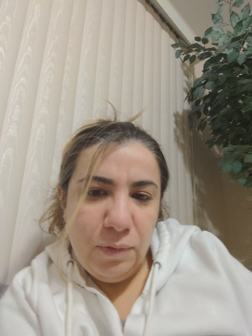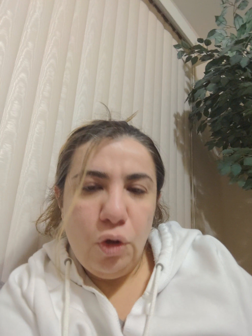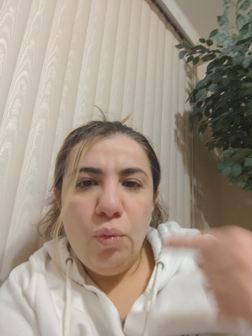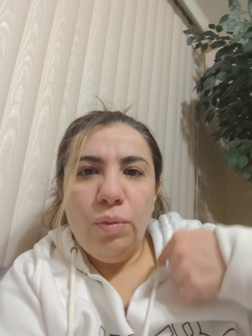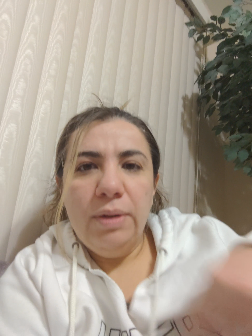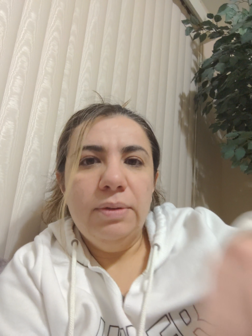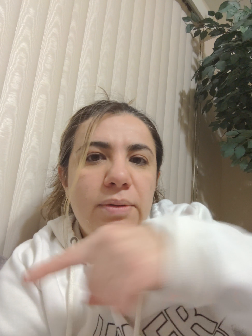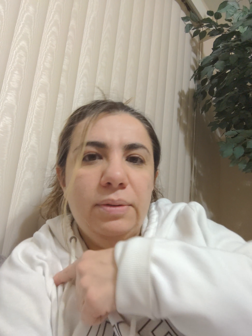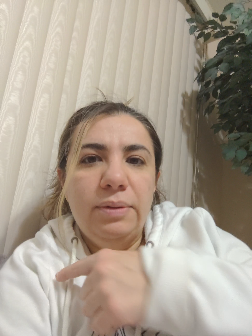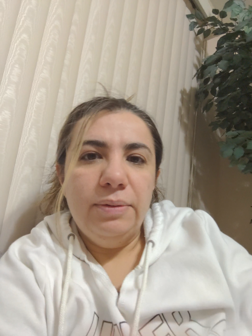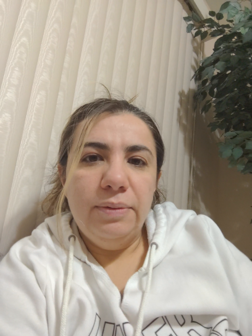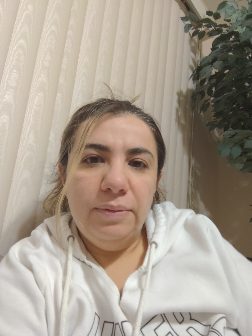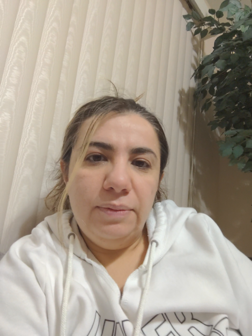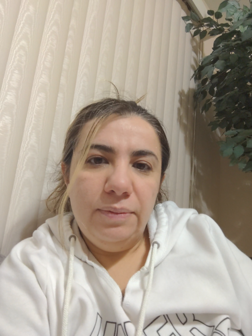we